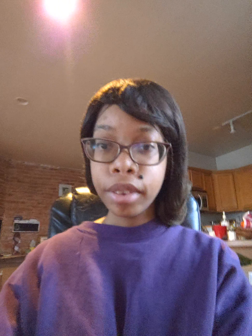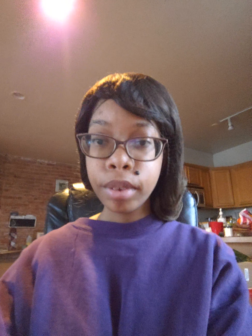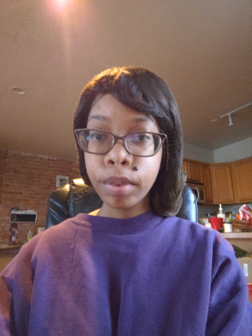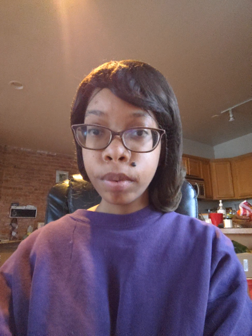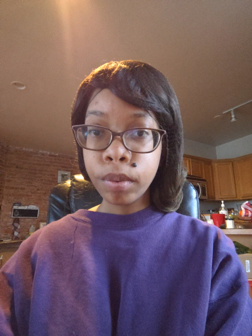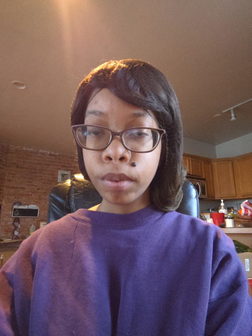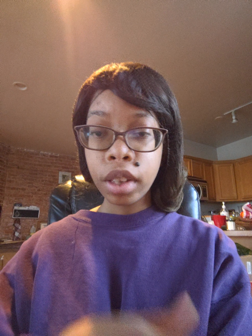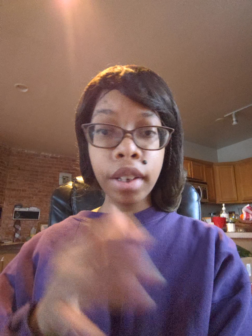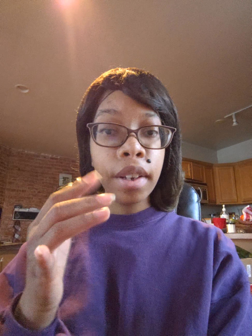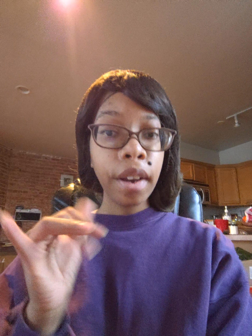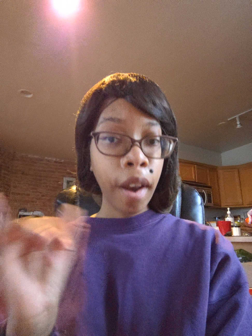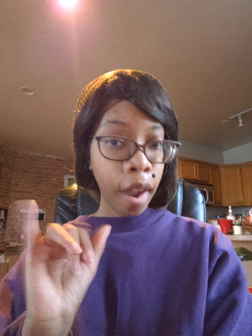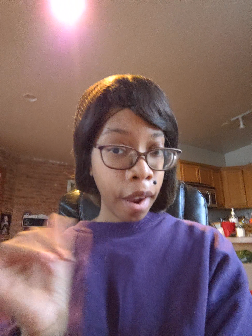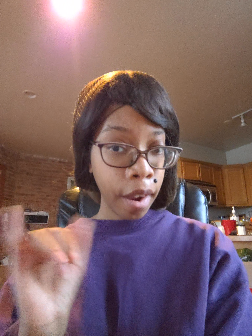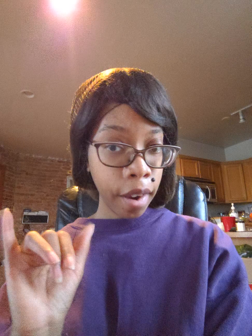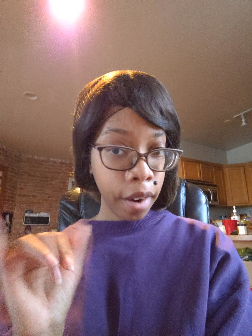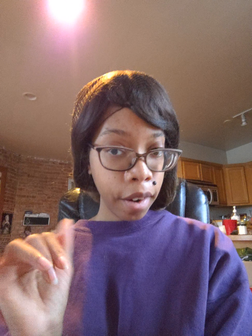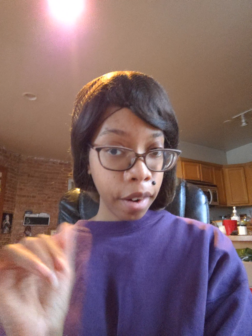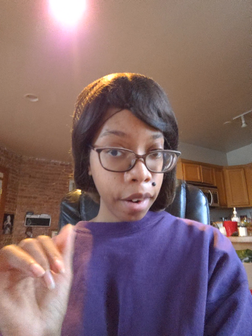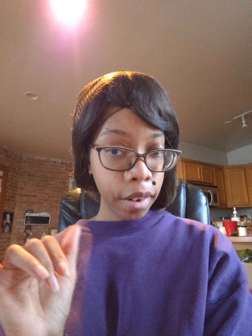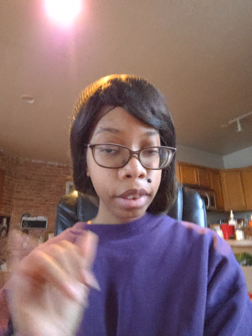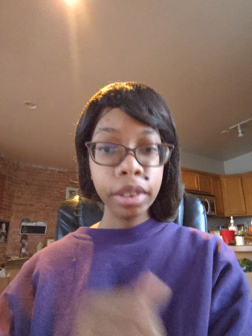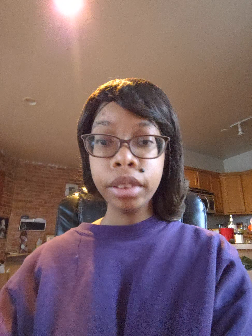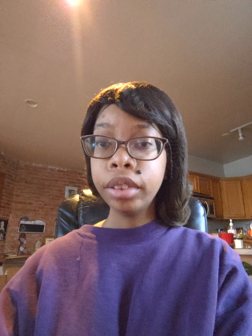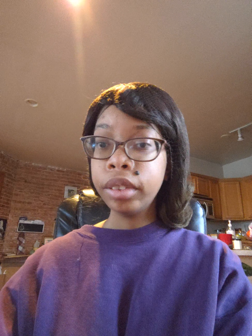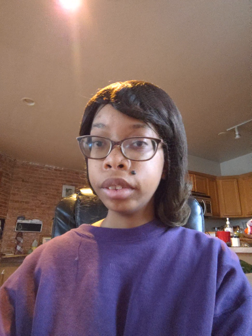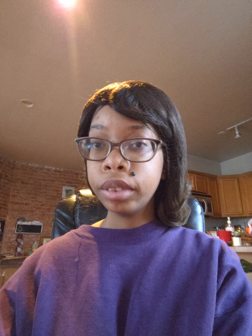like